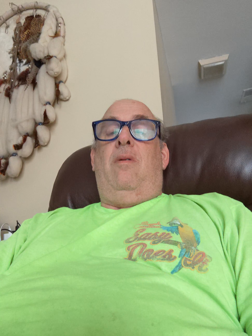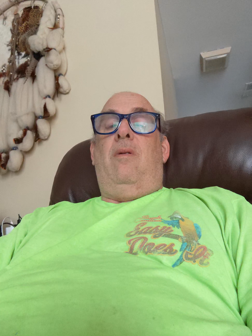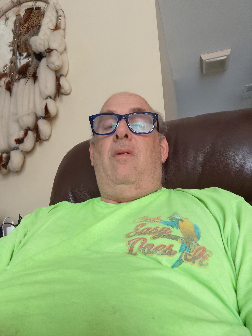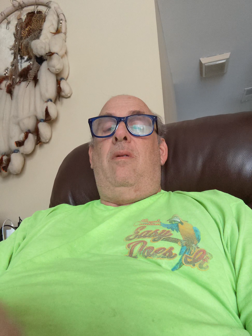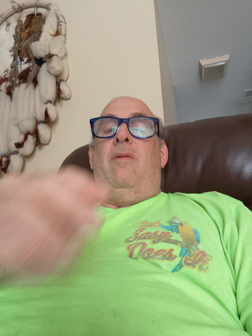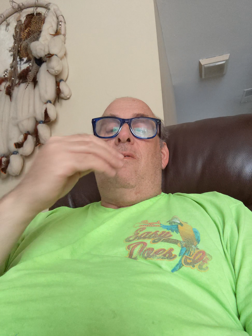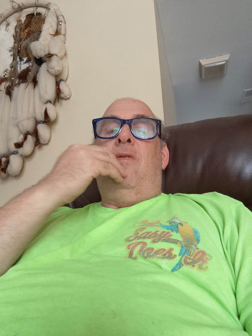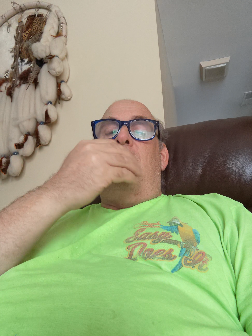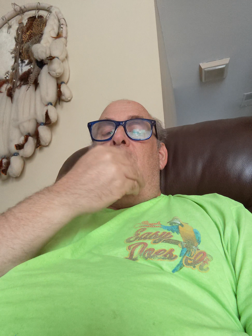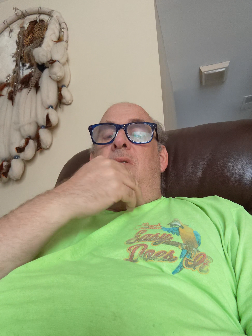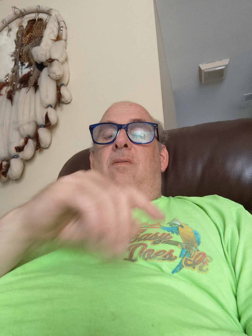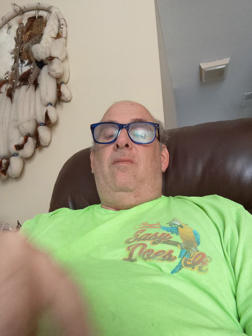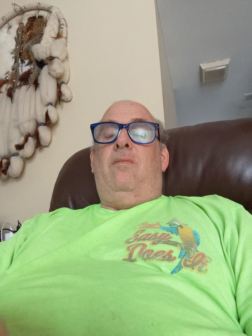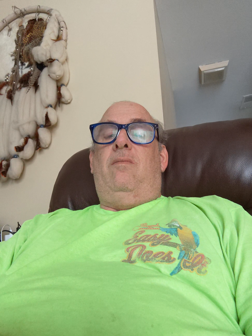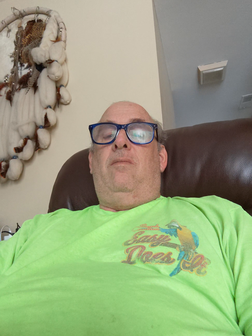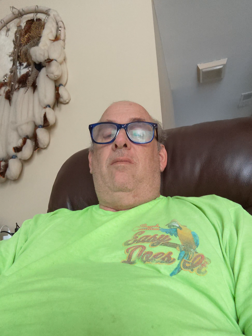flower